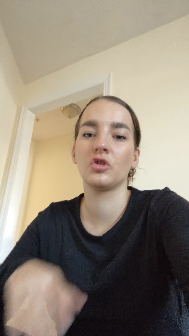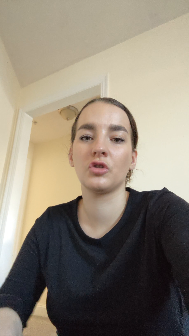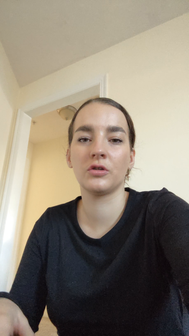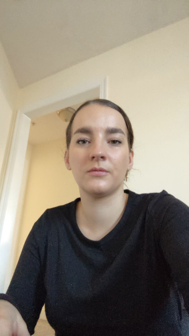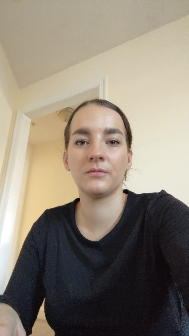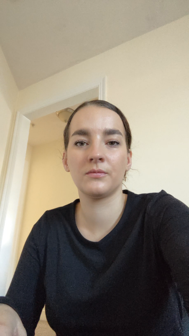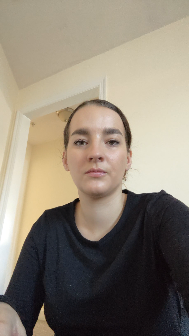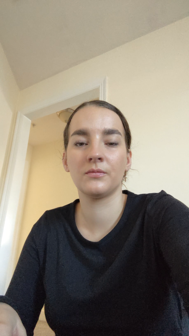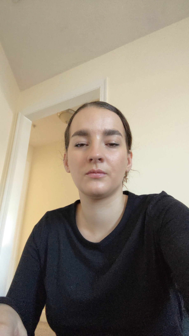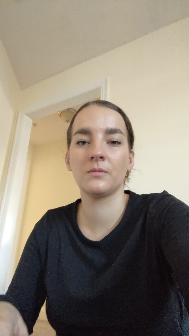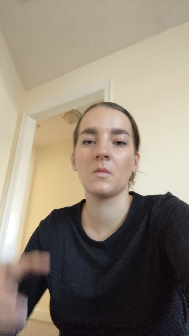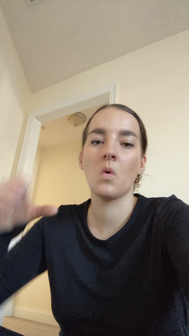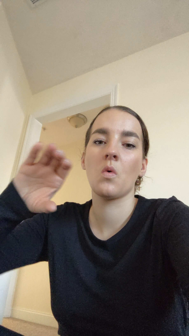pour